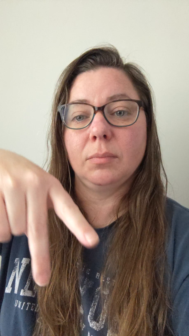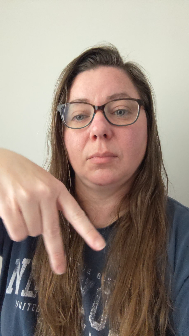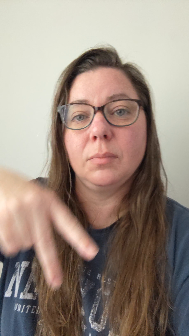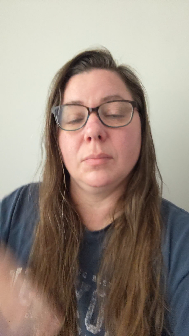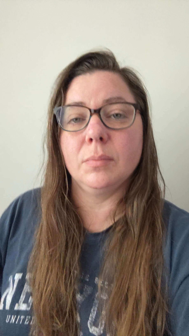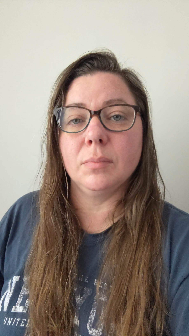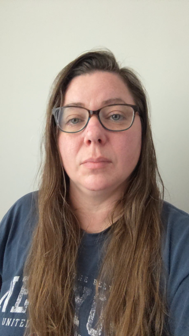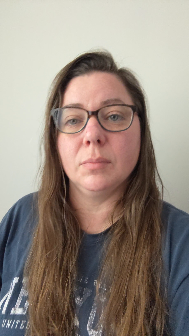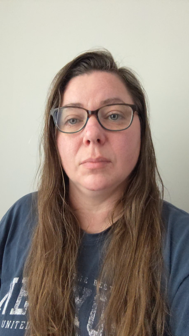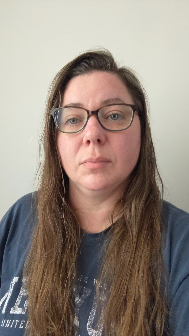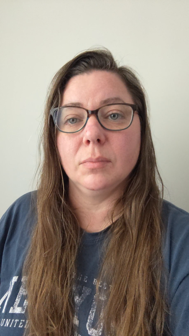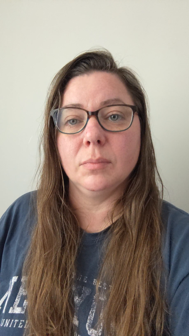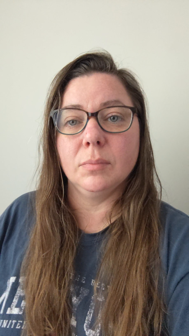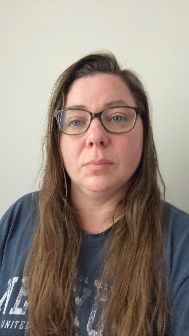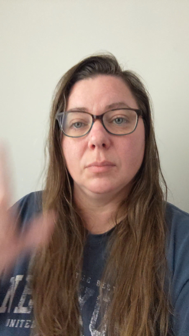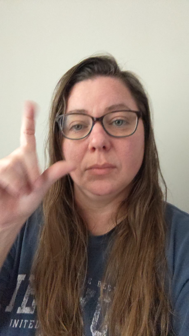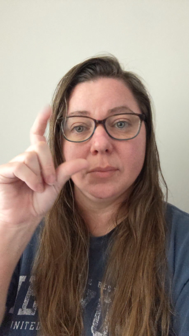camera